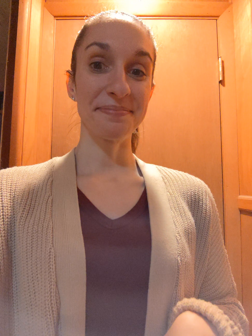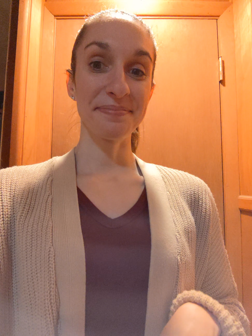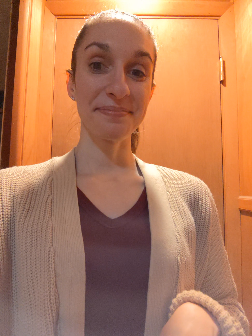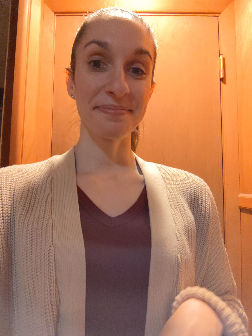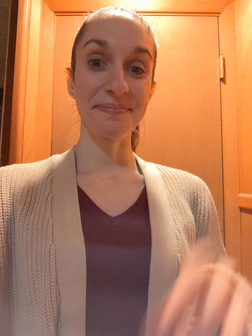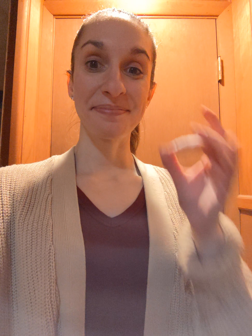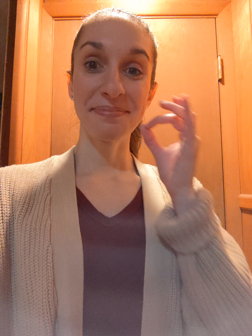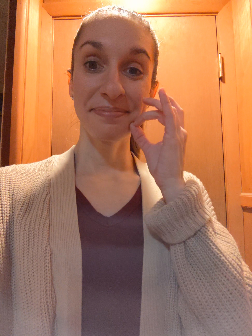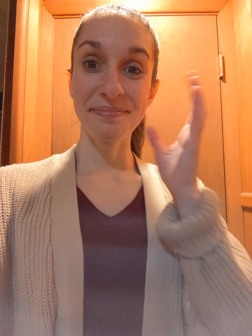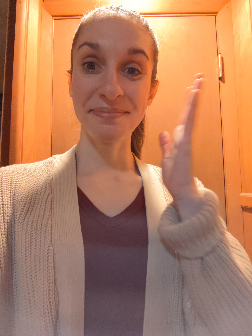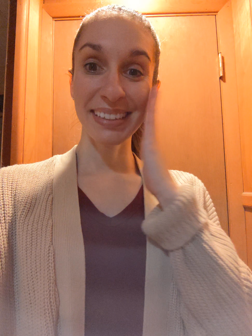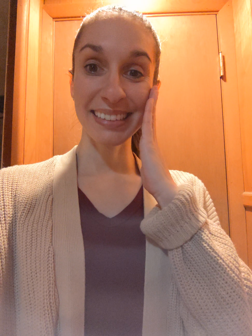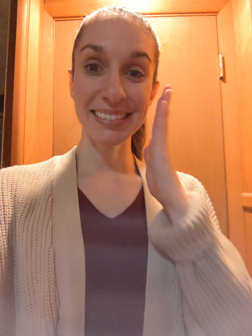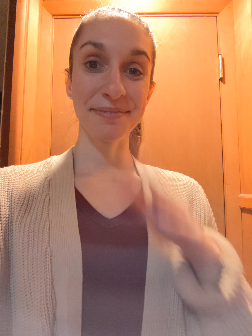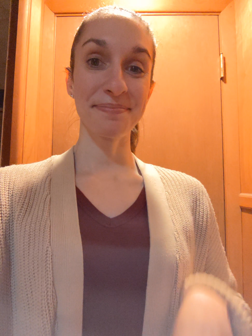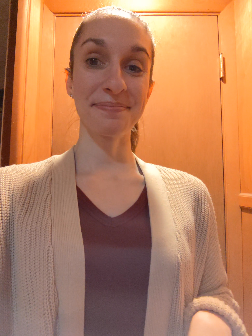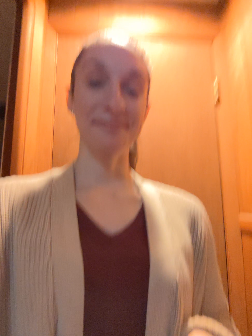bee